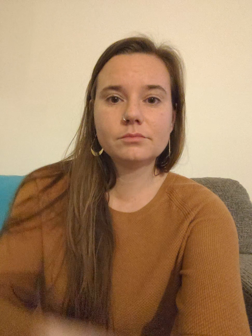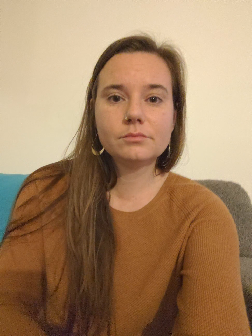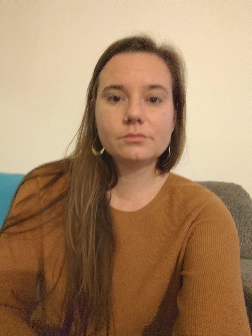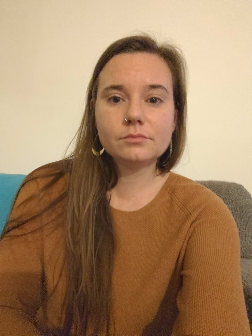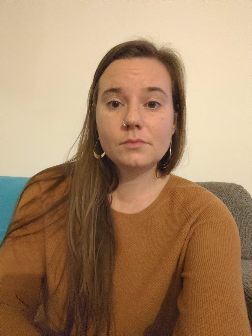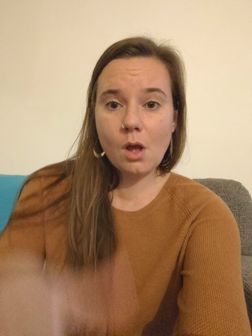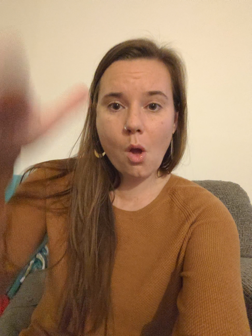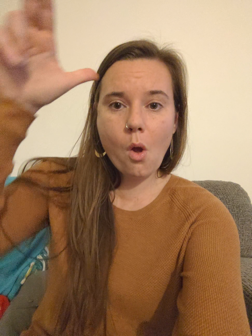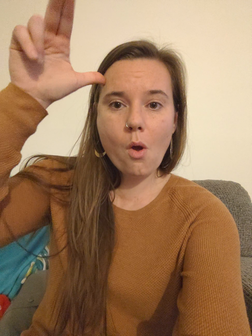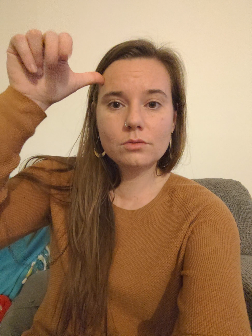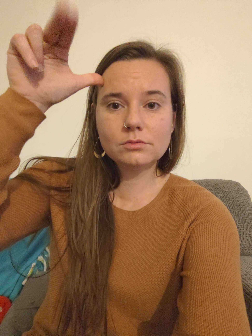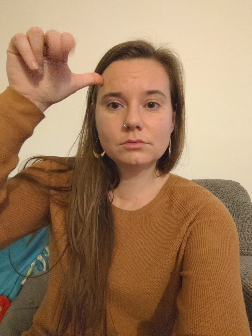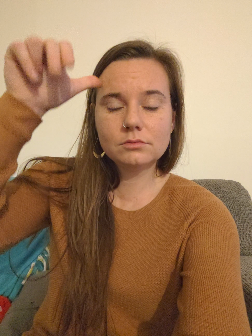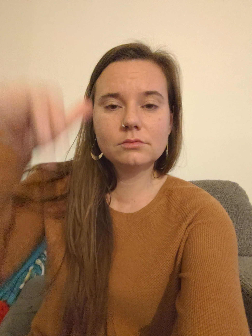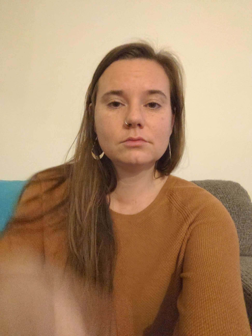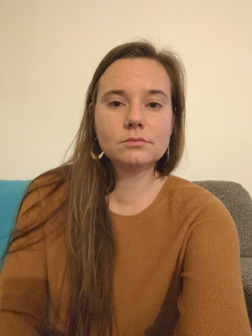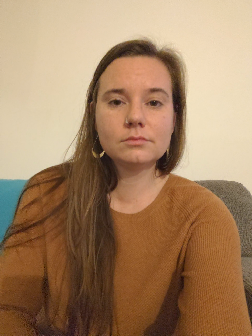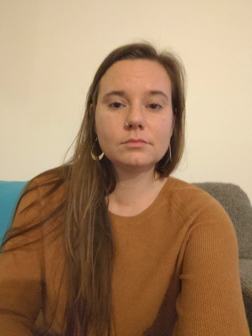horse